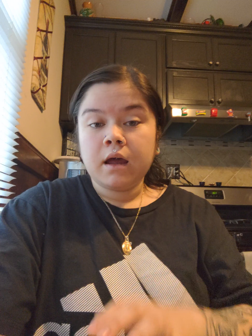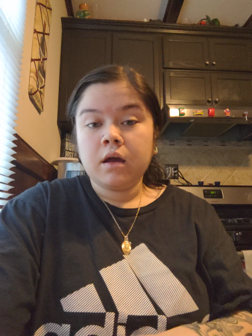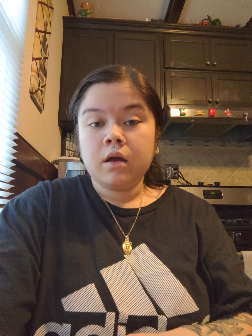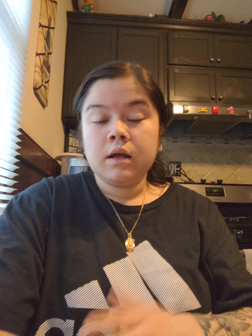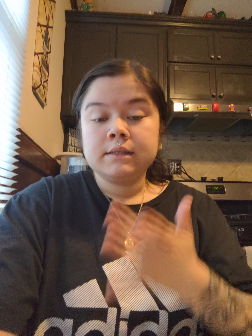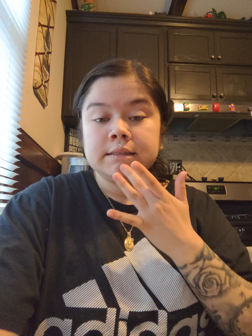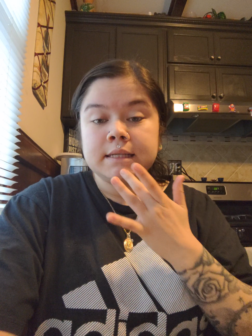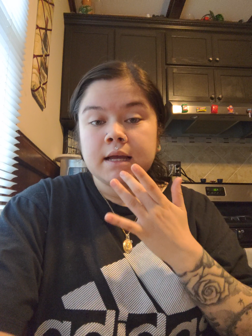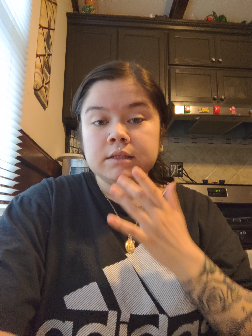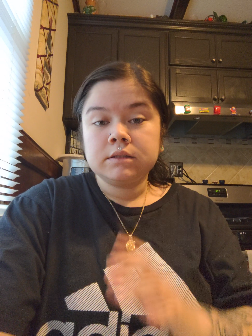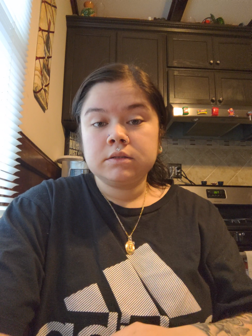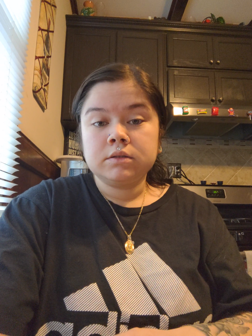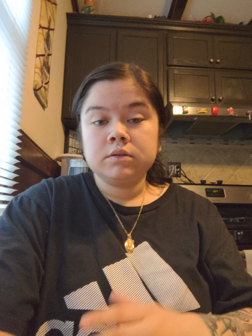taste